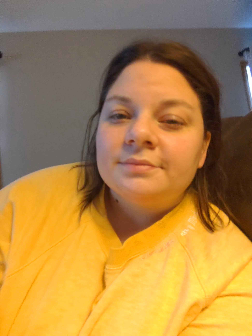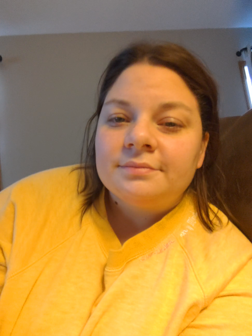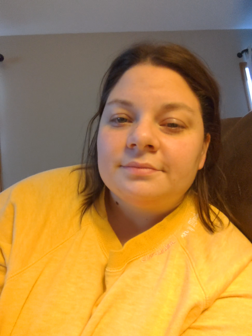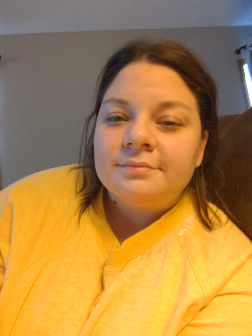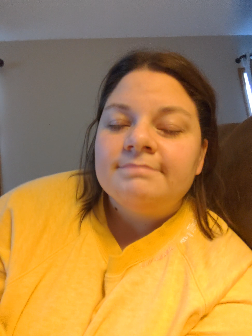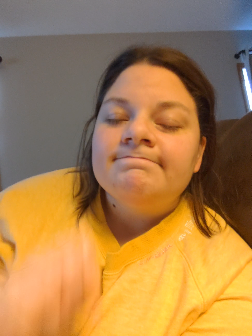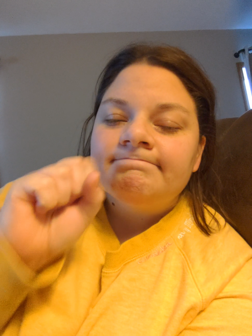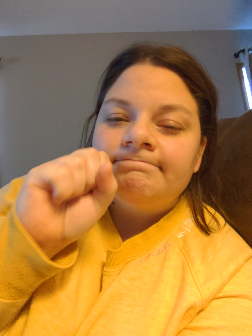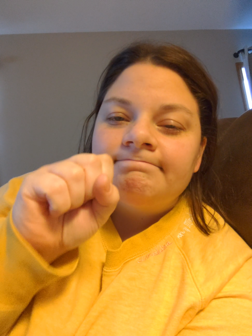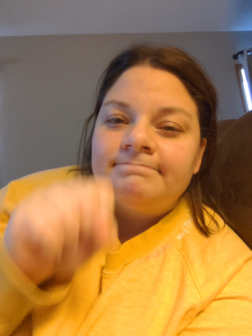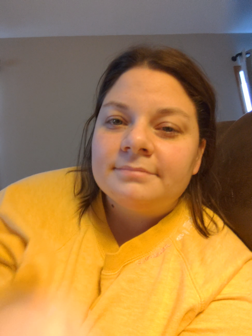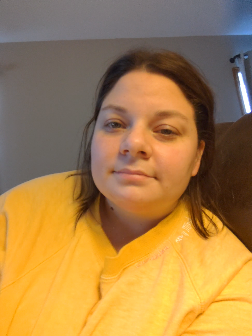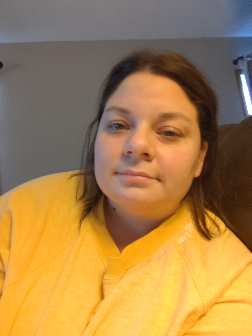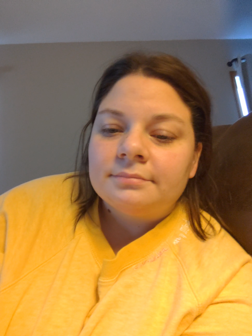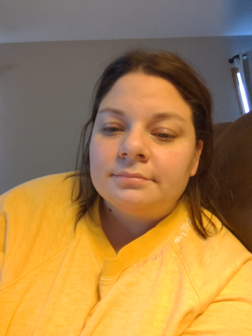yes